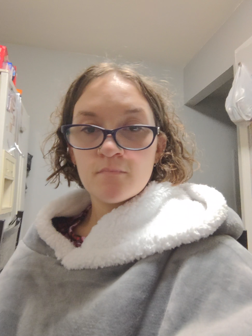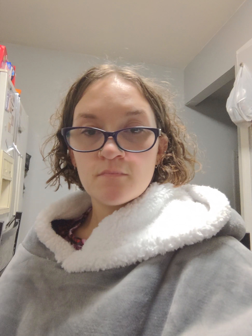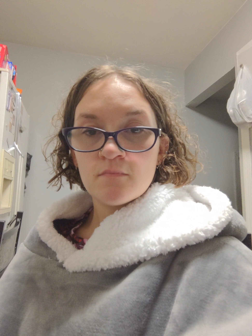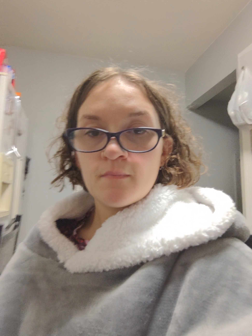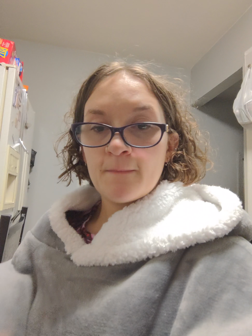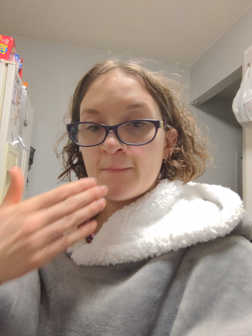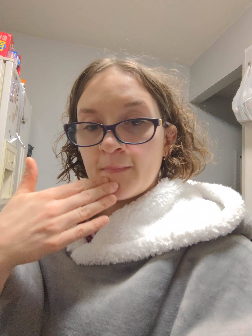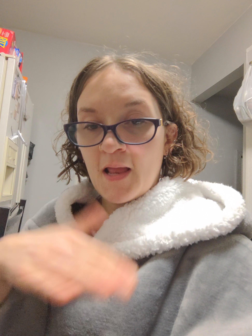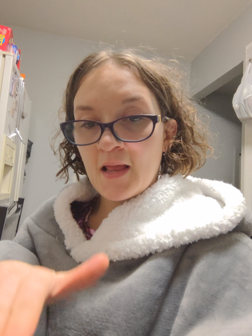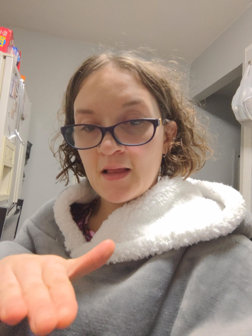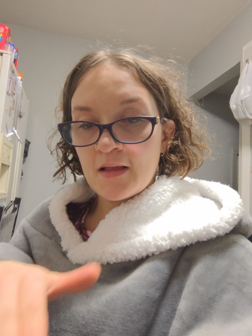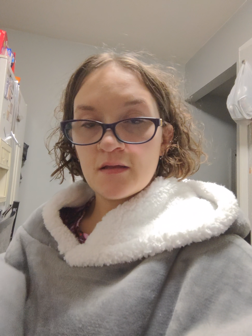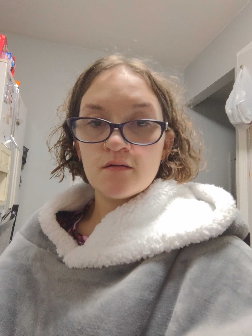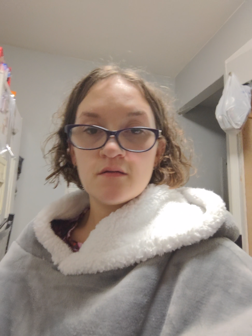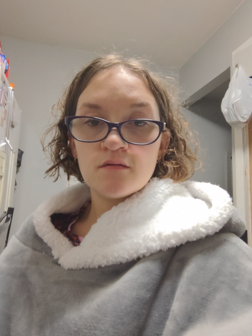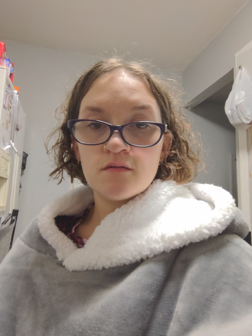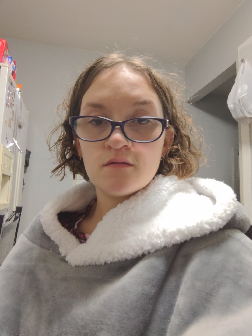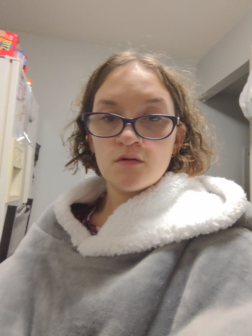bad